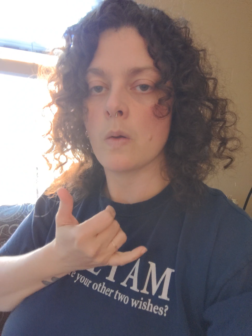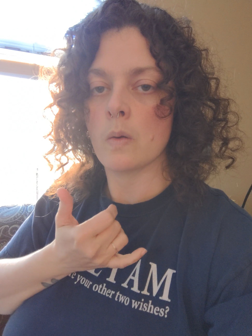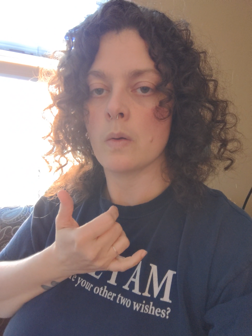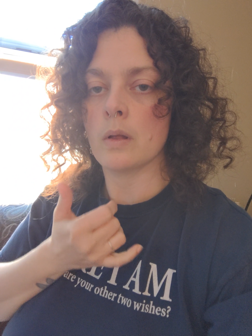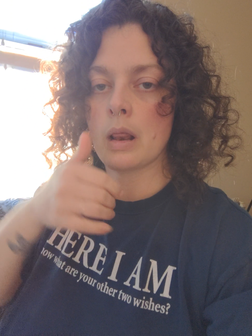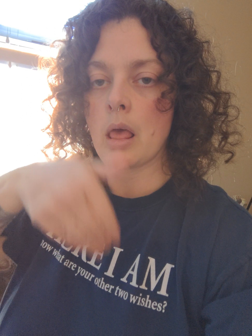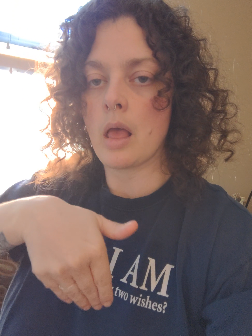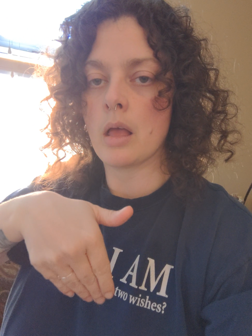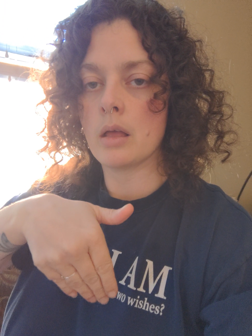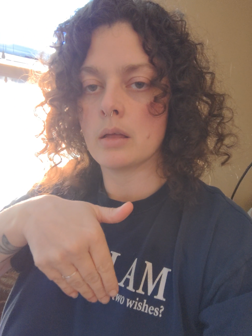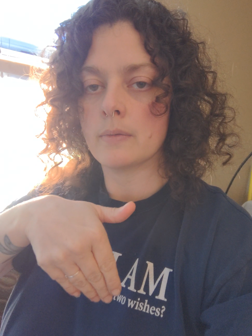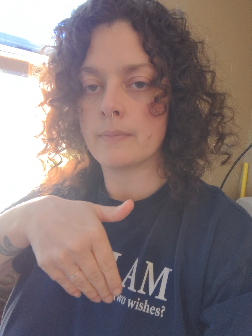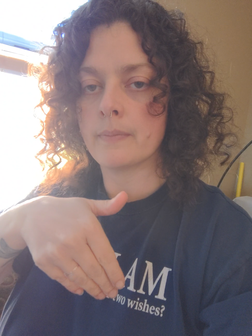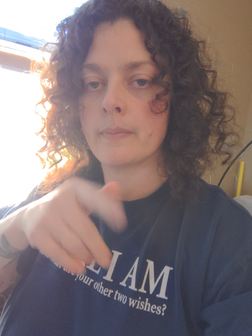night